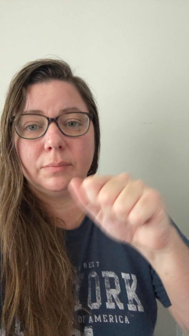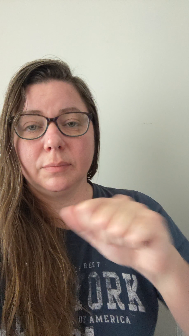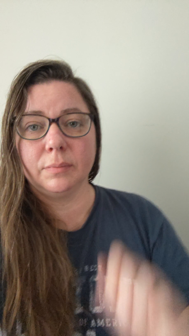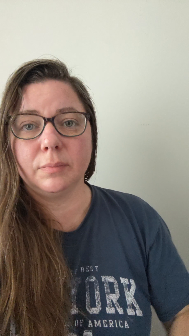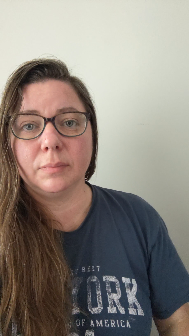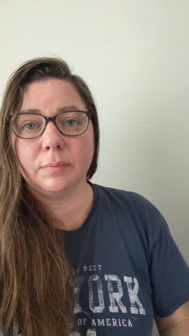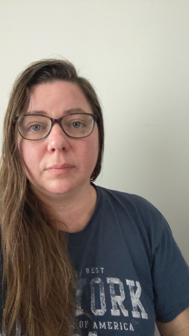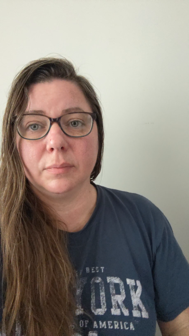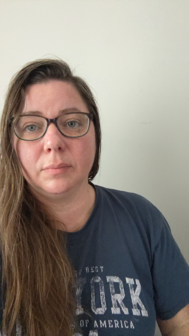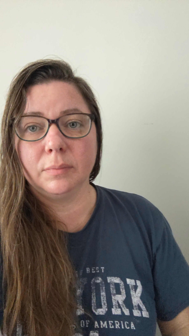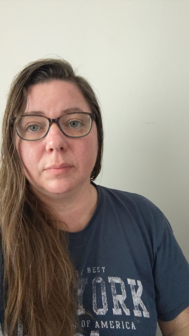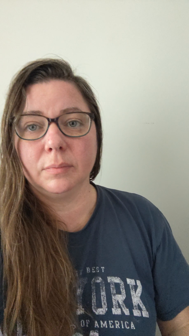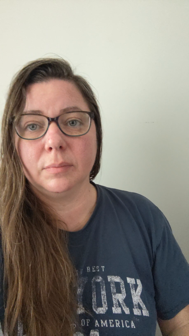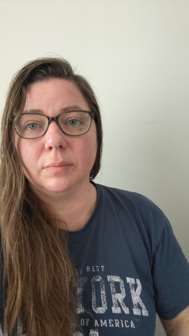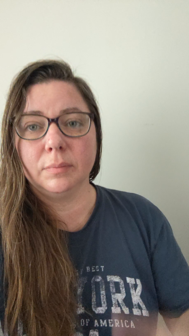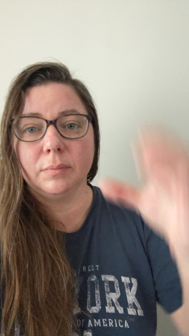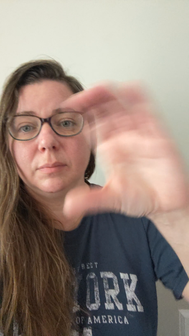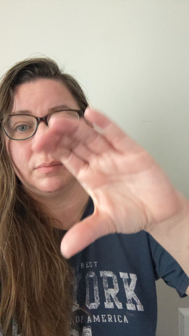dump